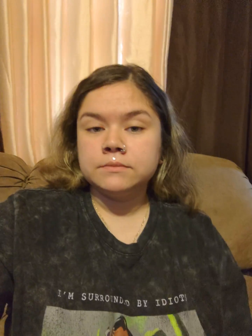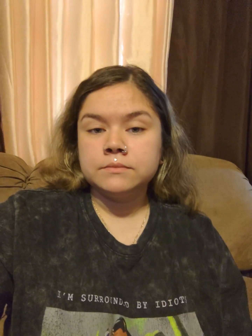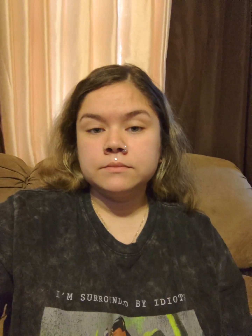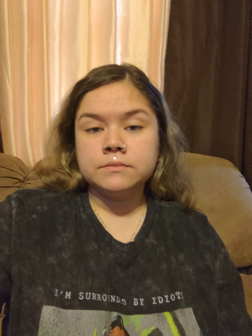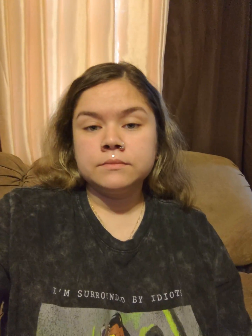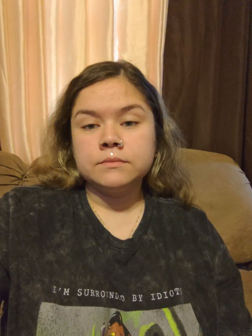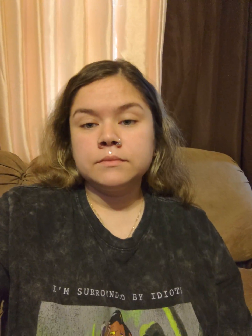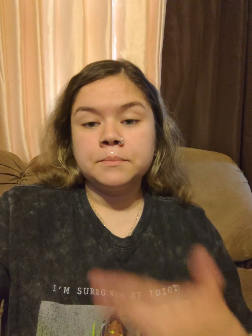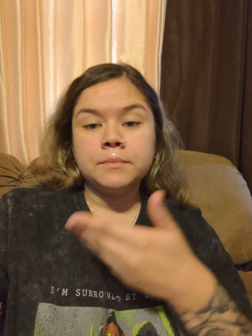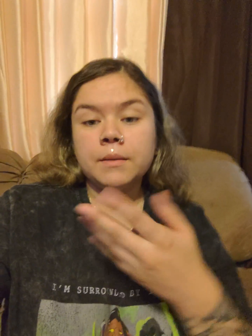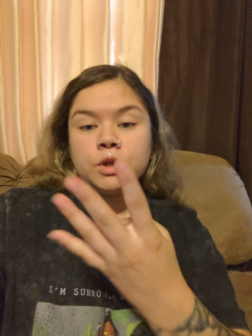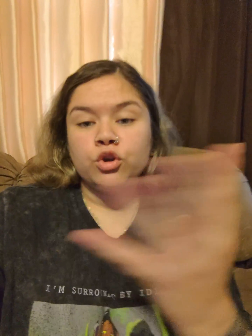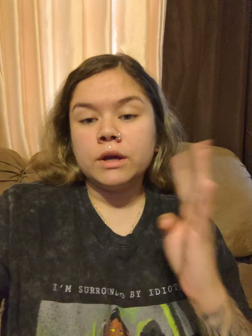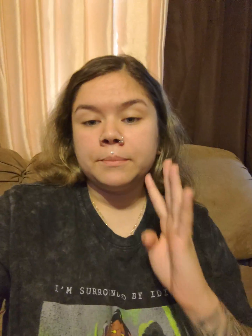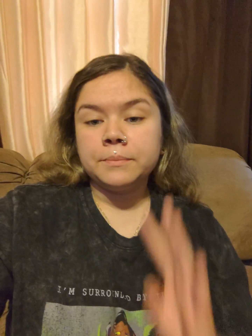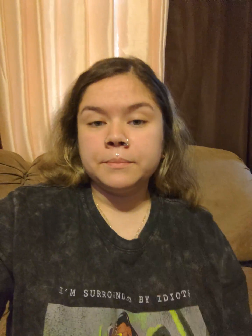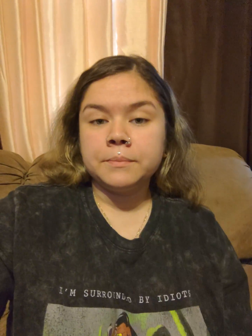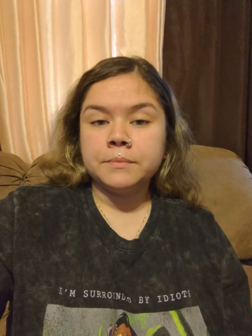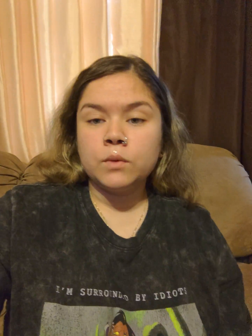crib